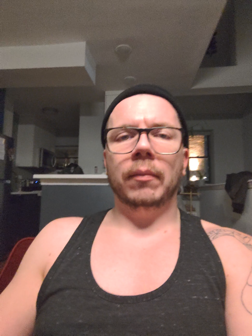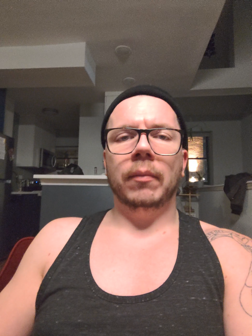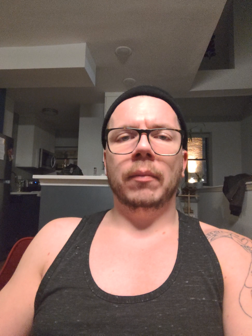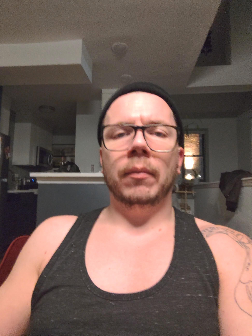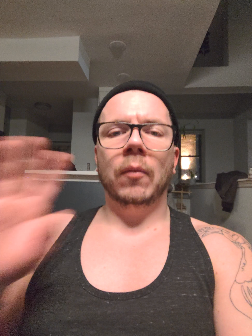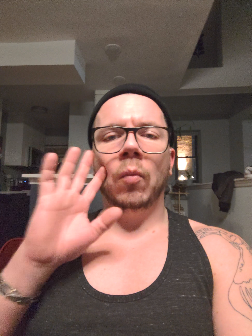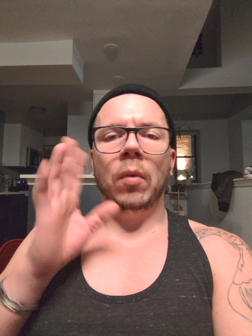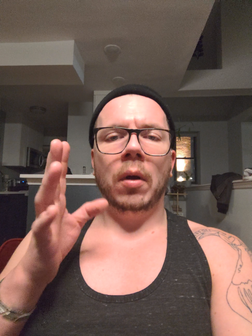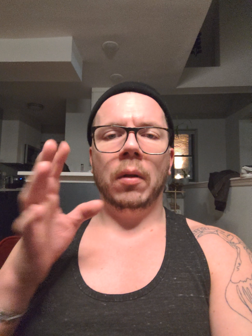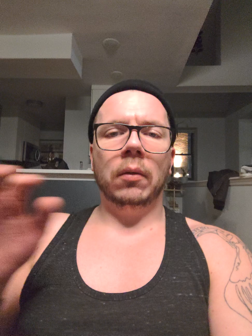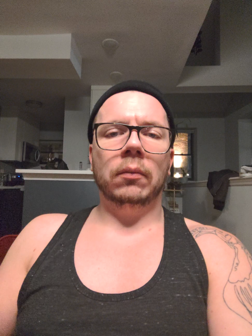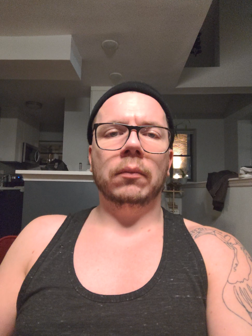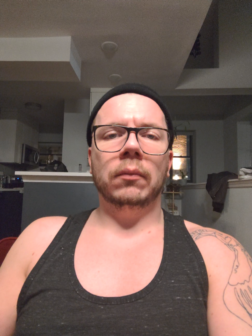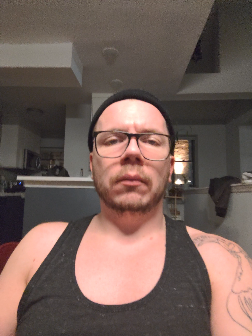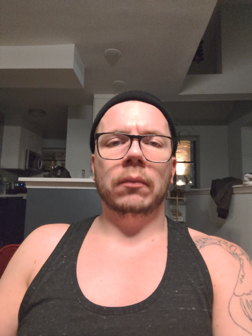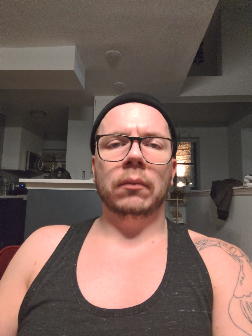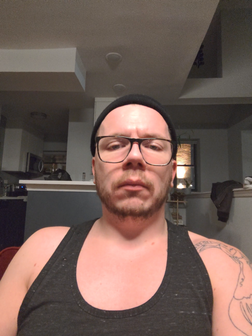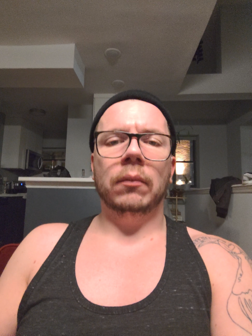will